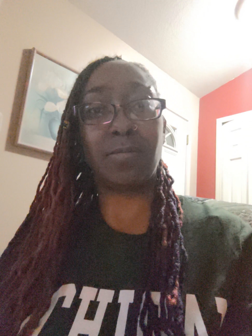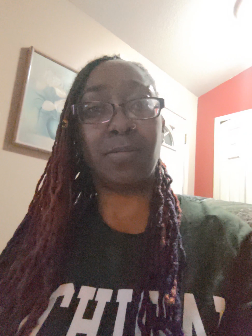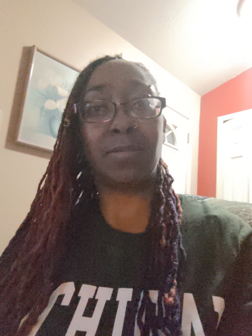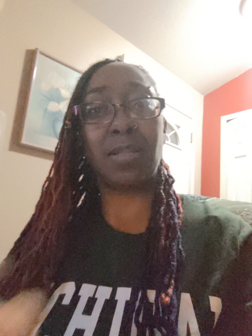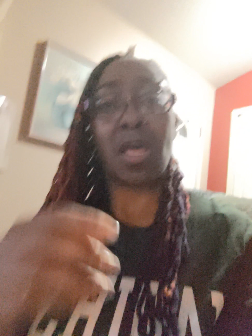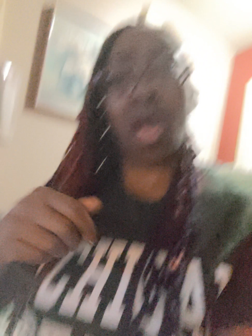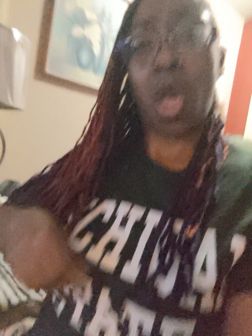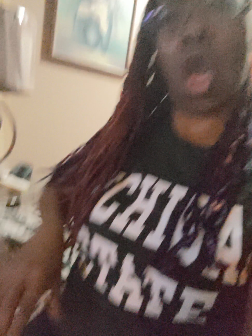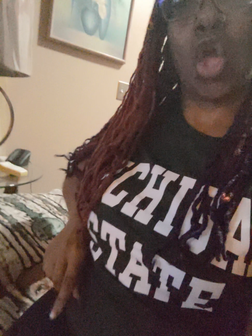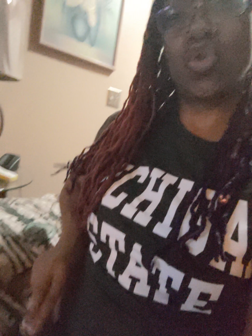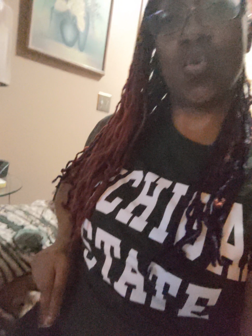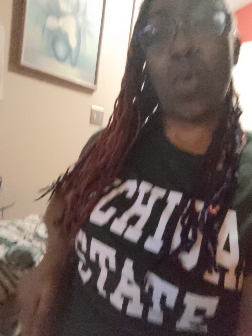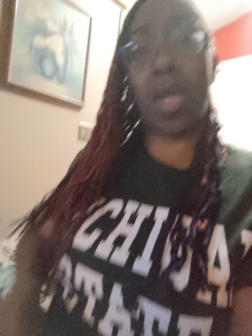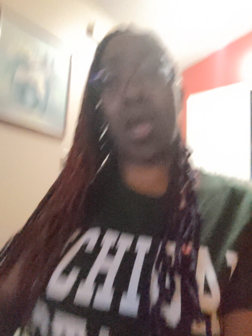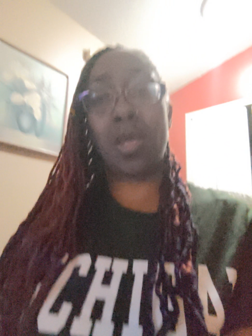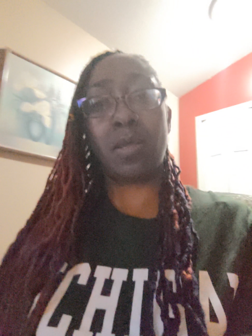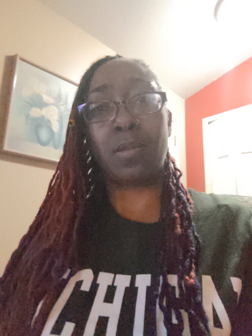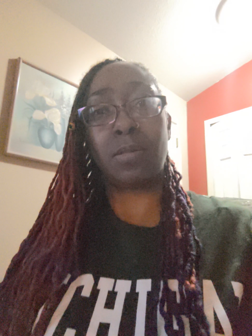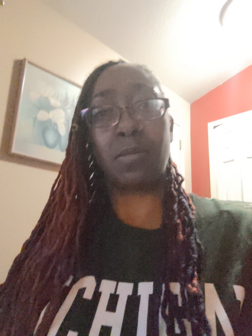underwear